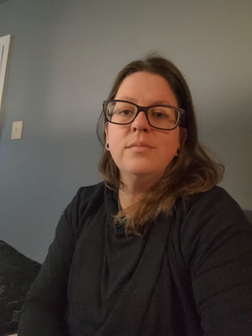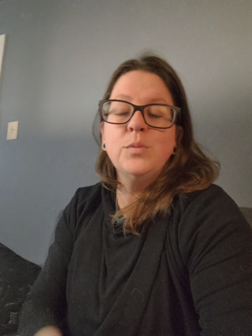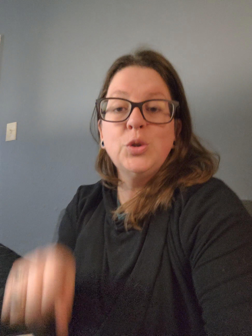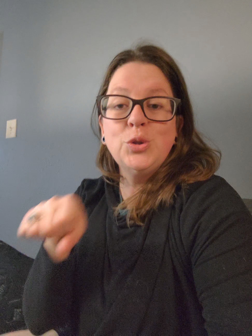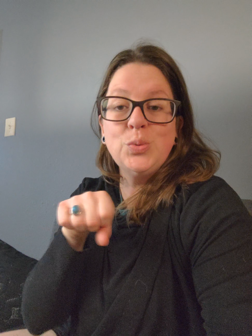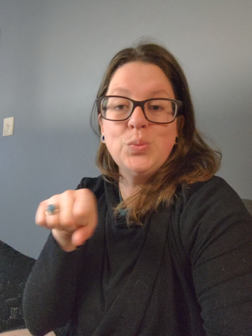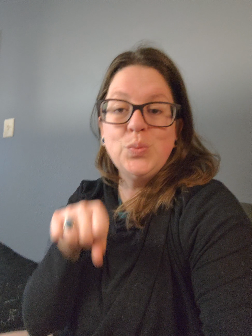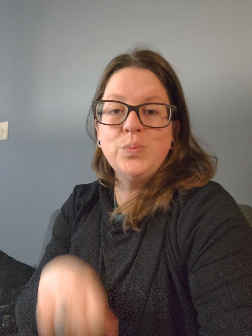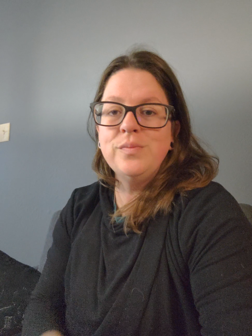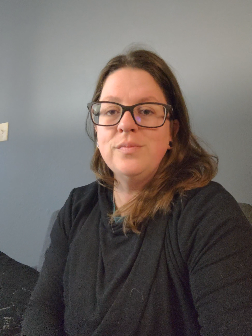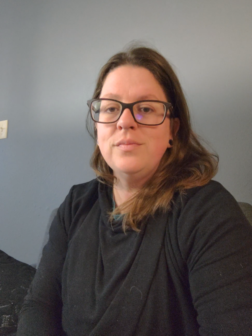shoe